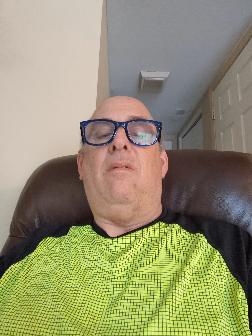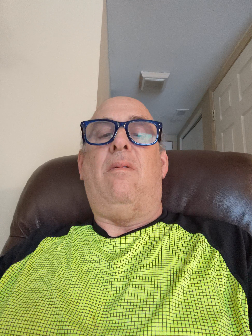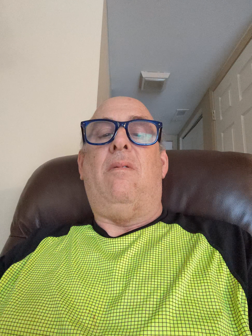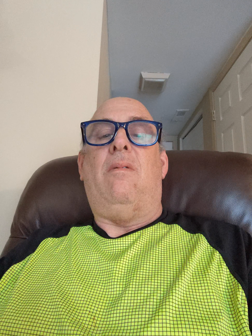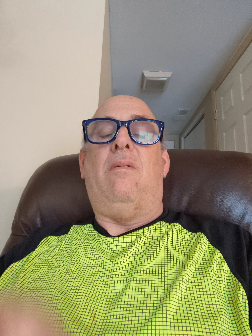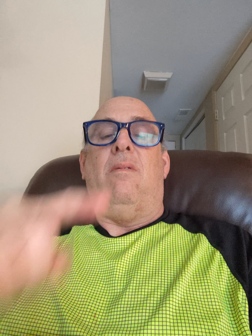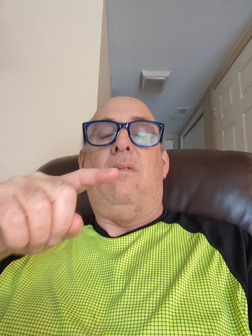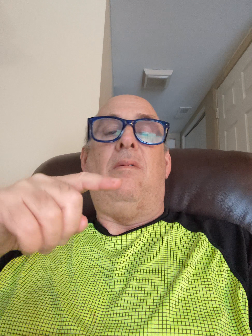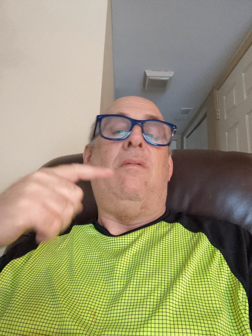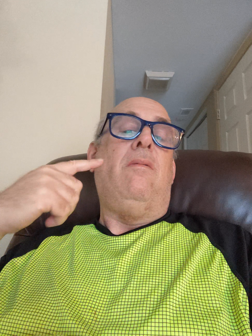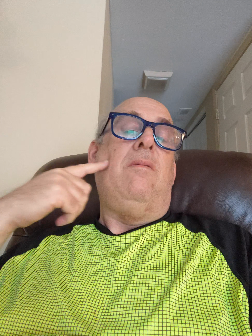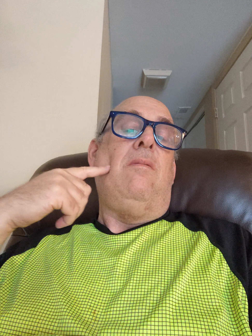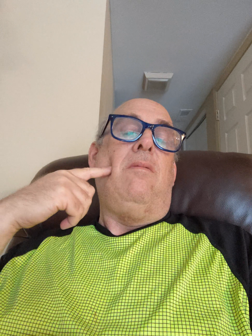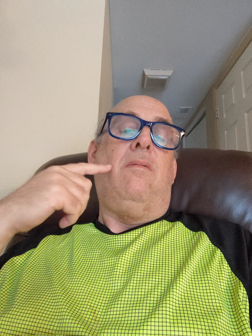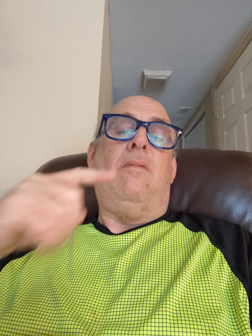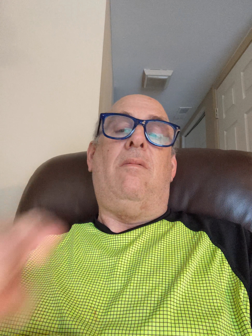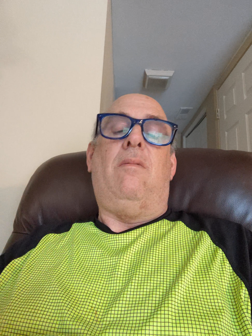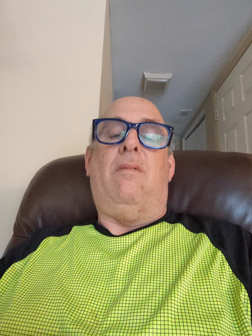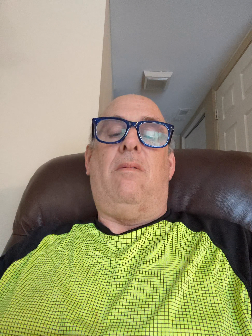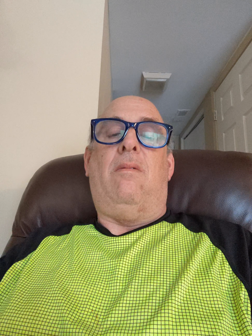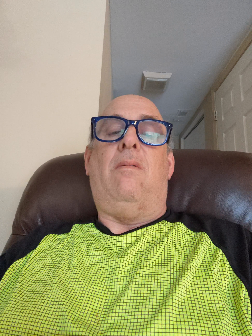cheek